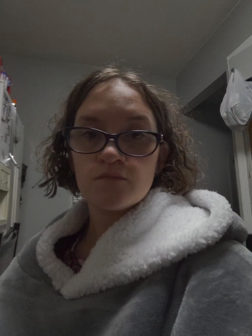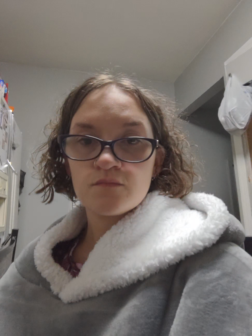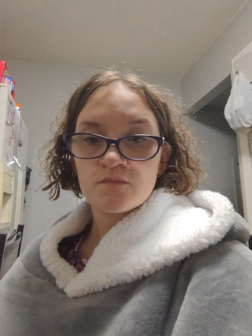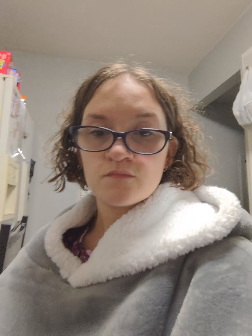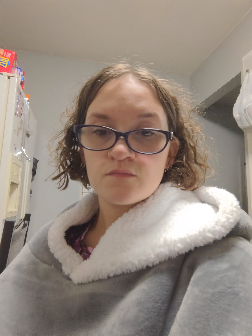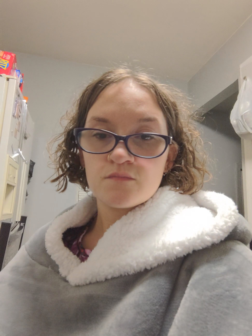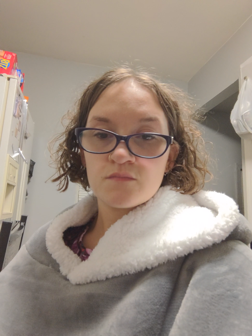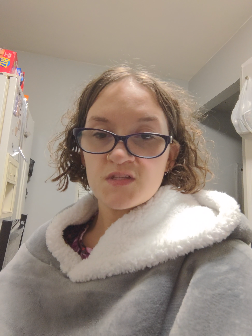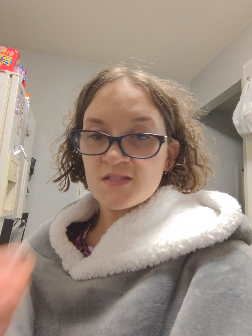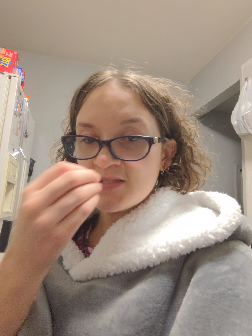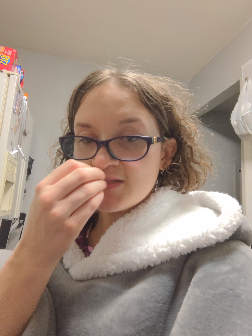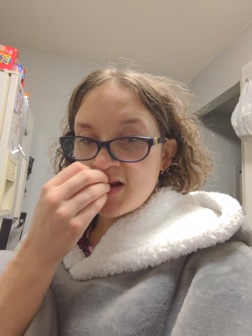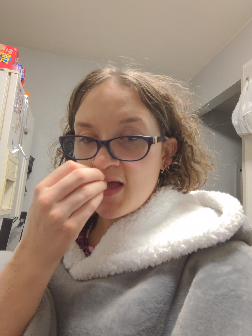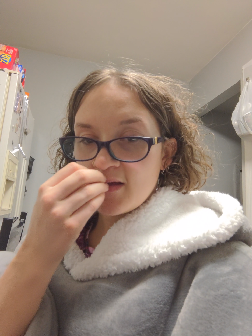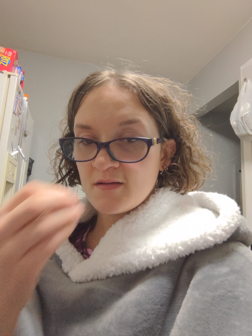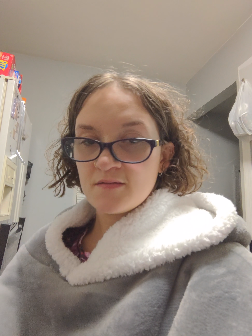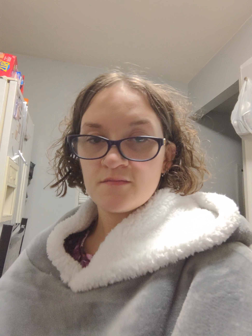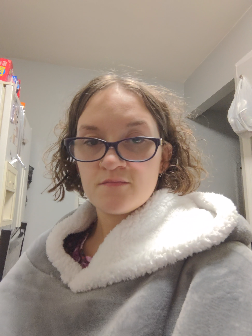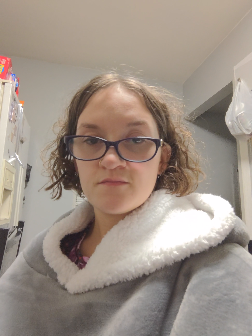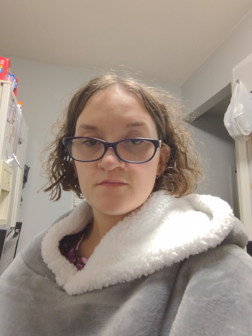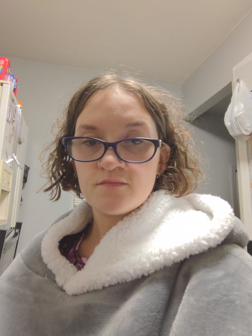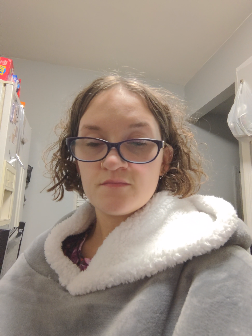snack